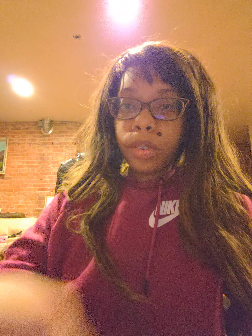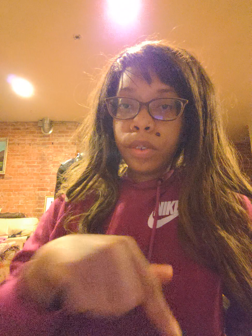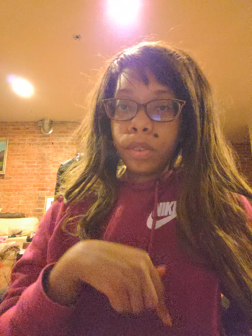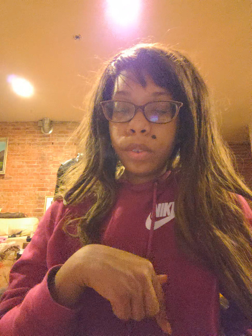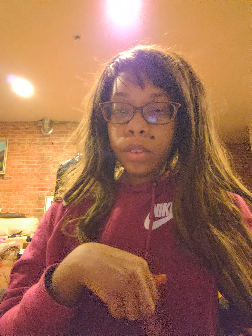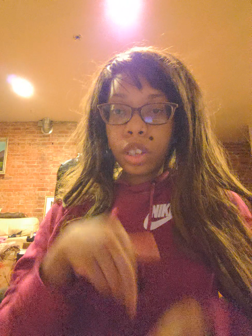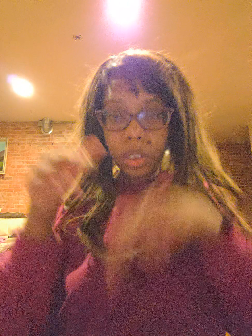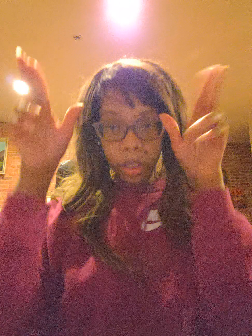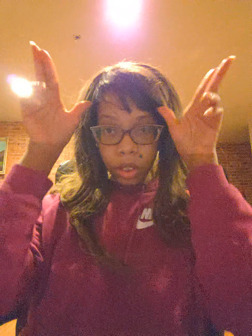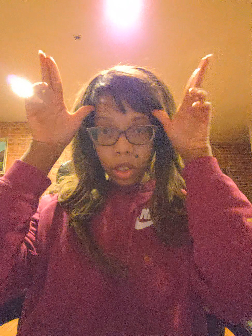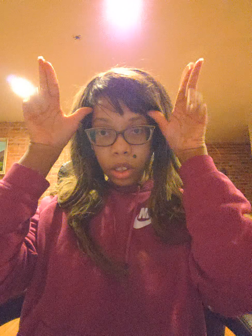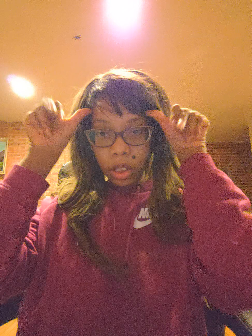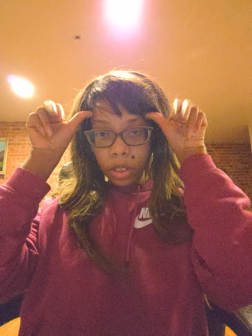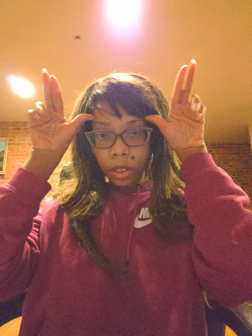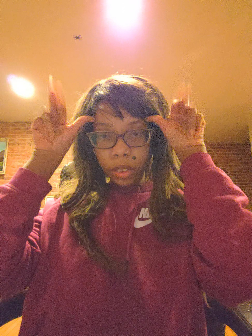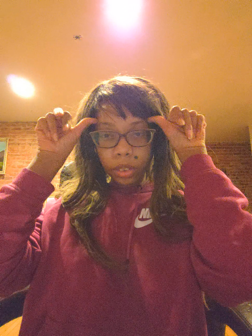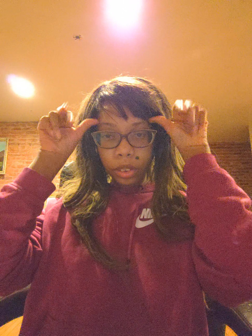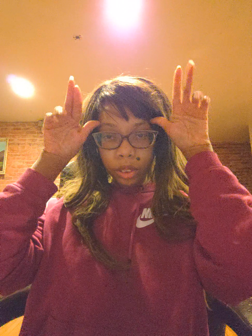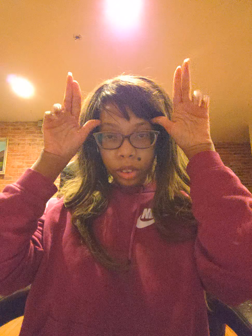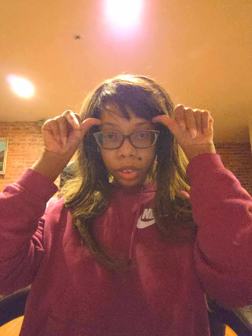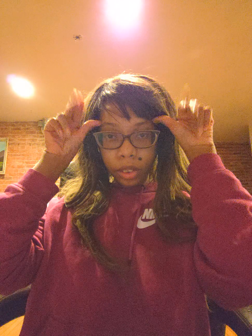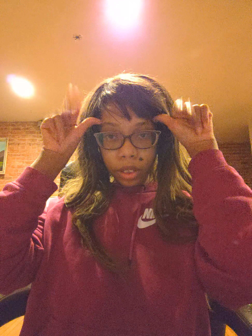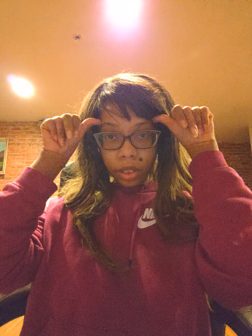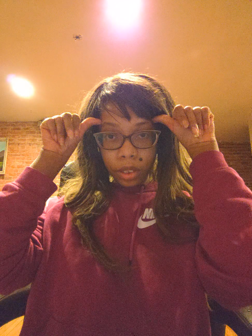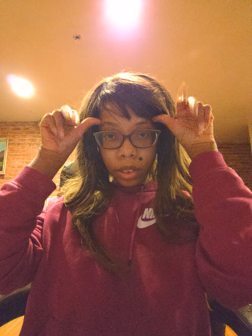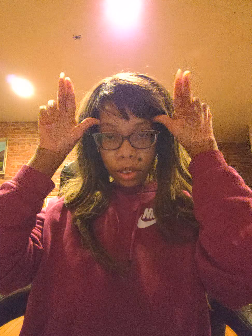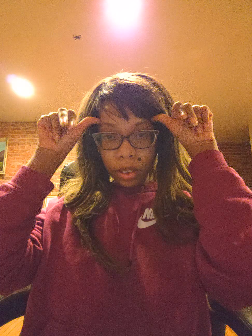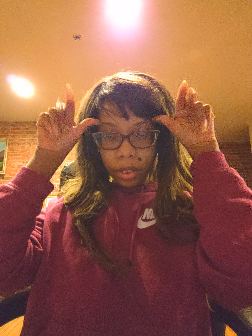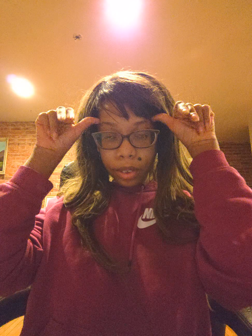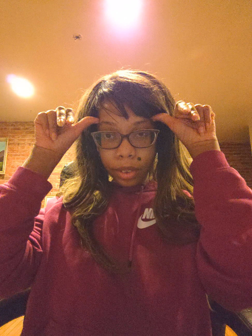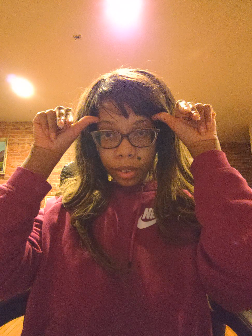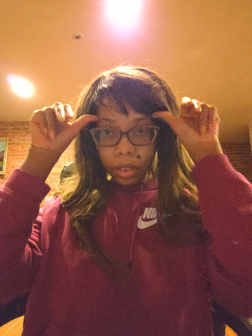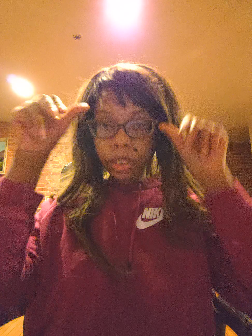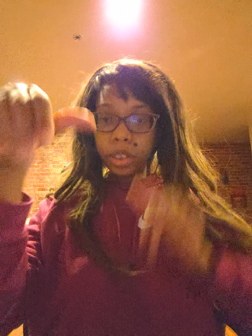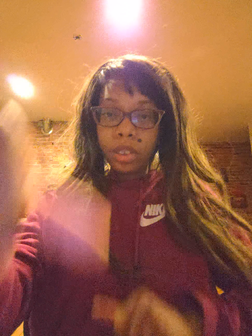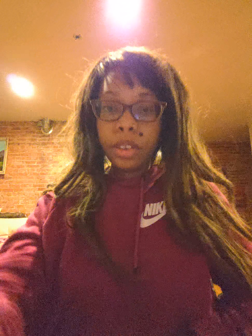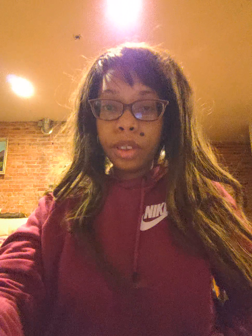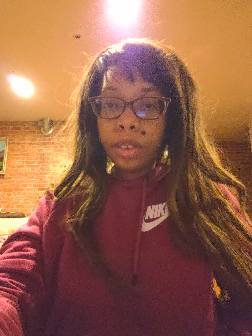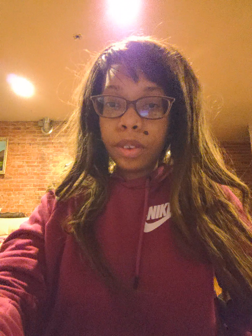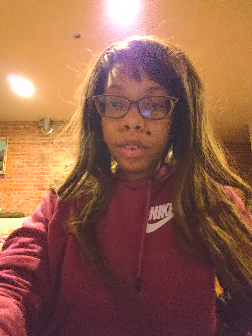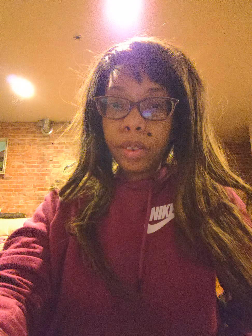horse